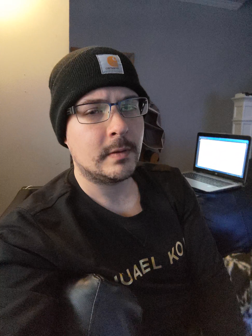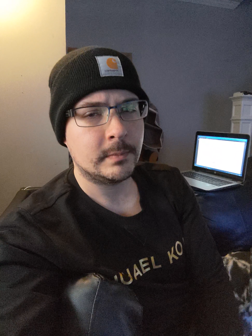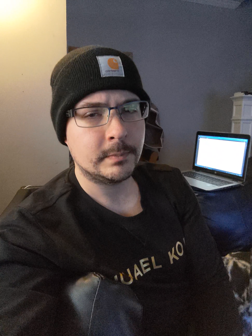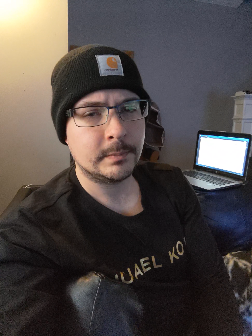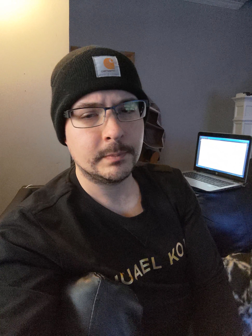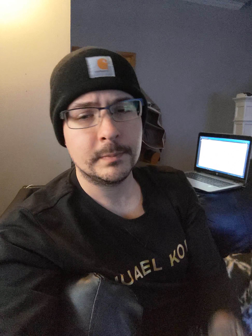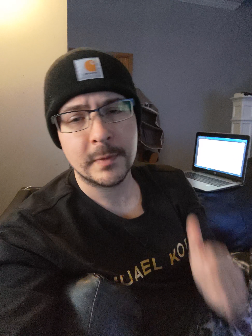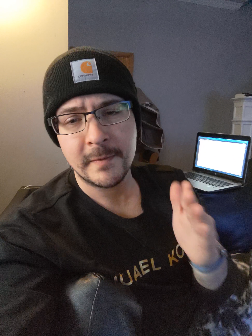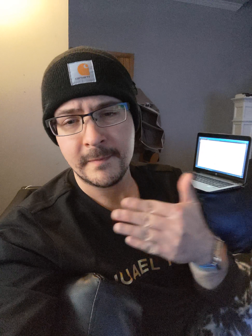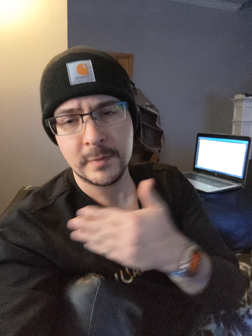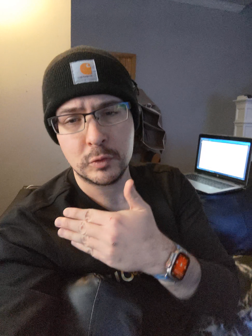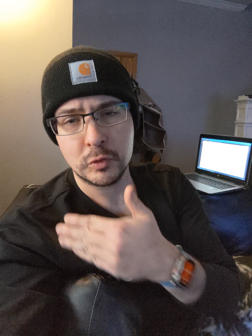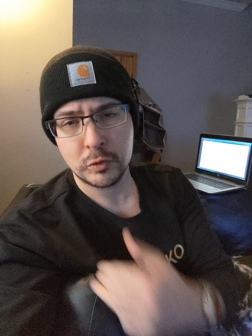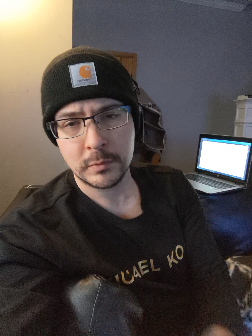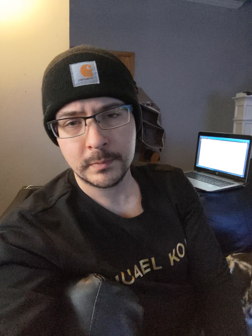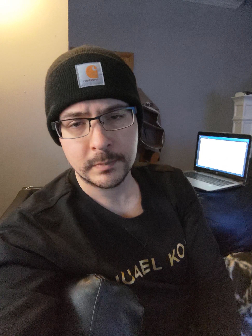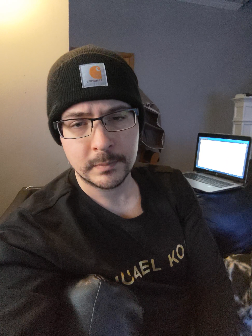fish